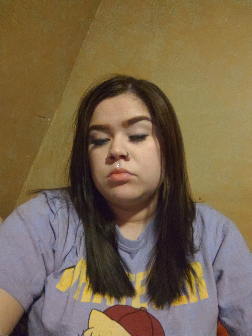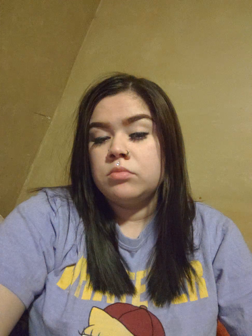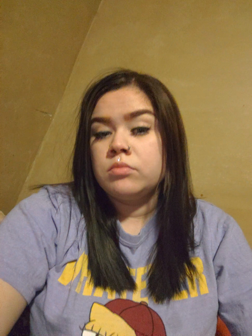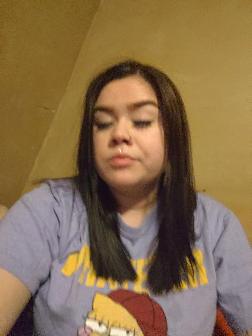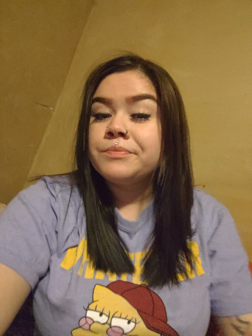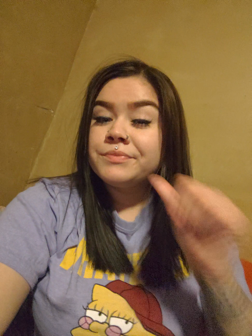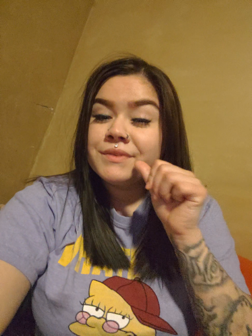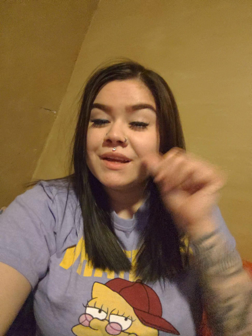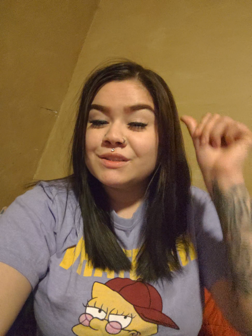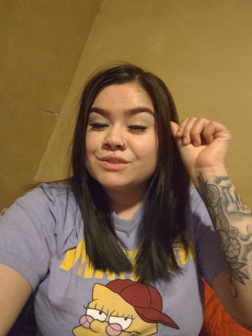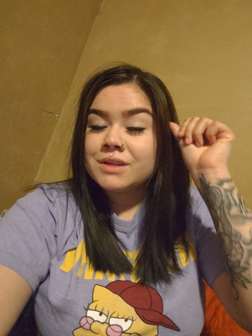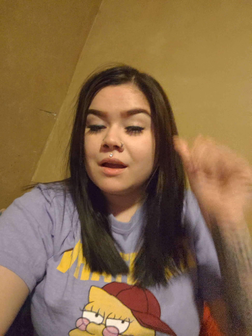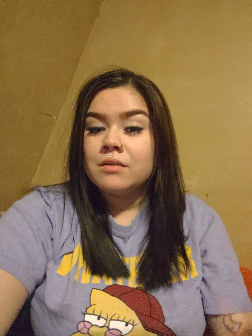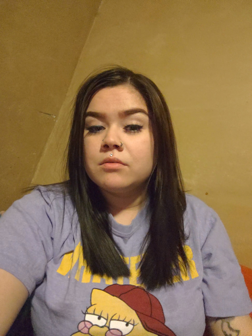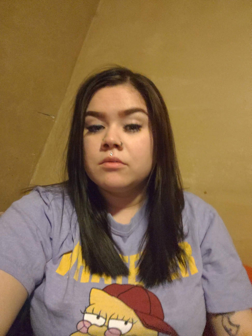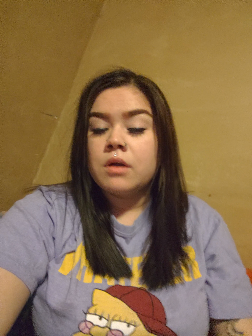yesterday